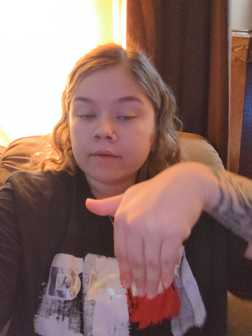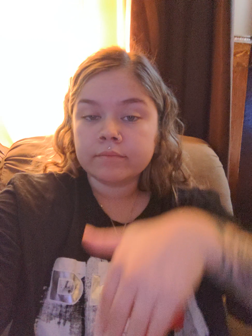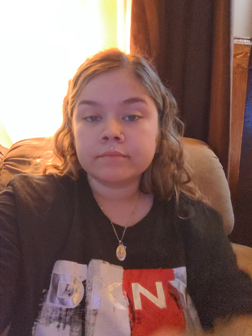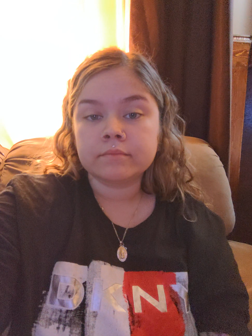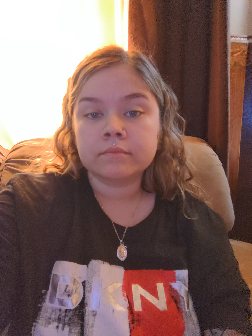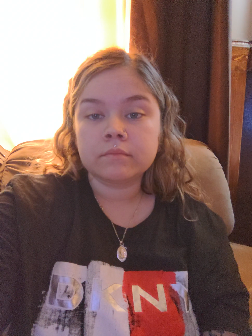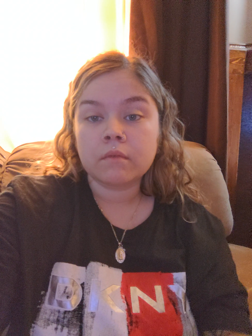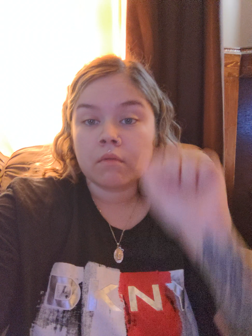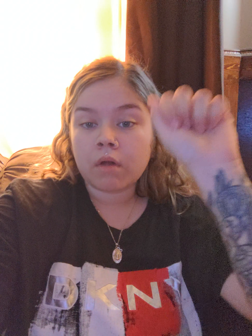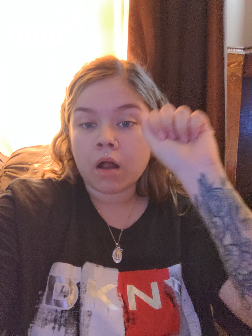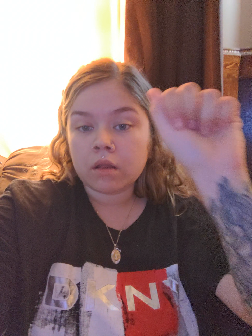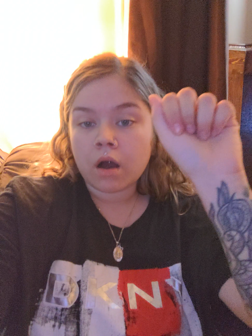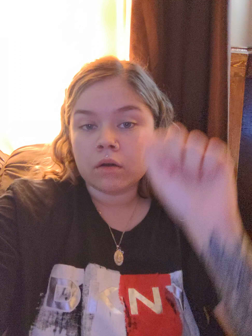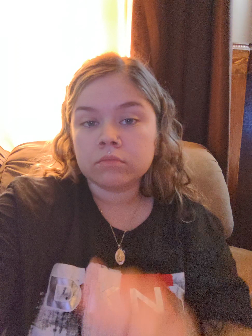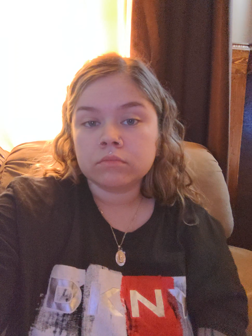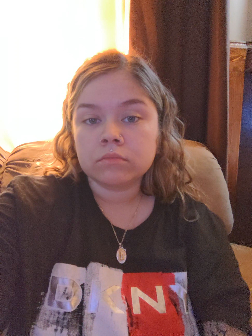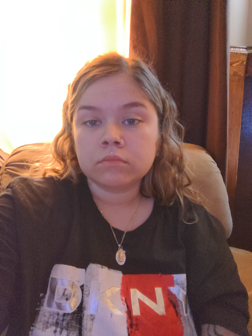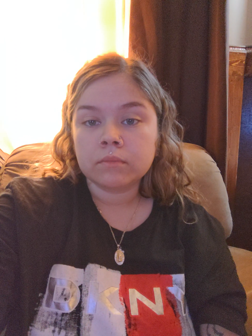knock